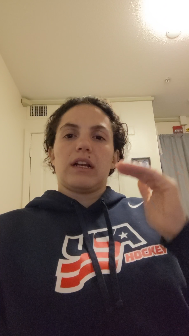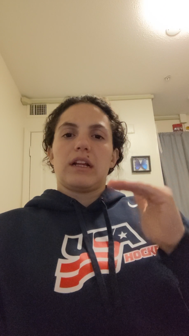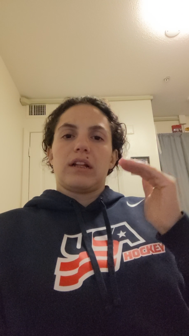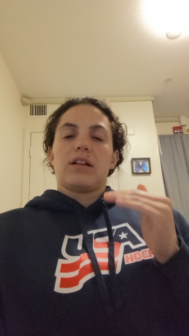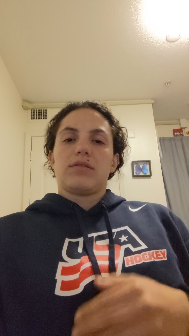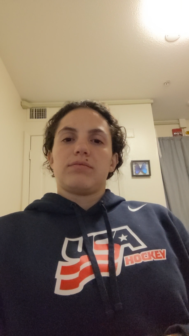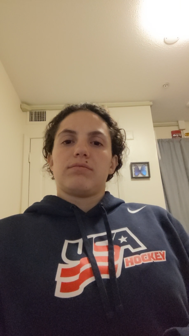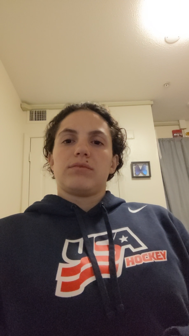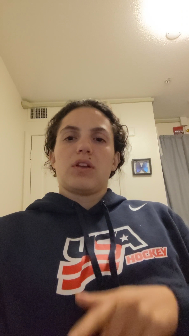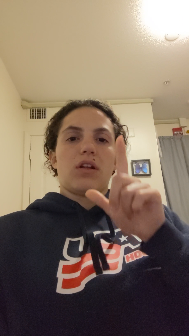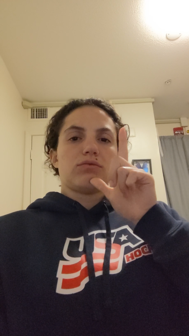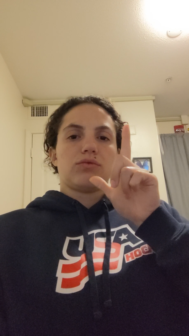lunch